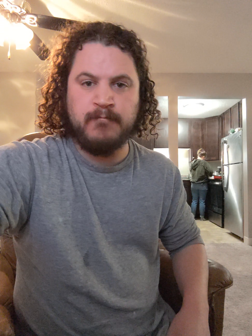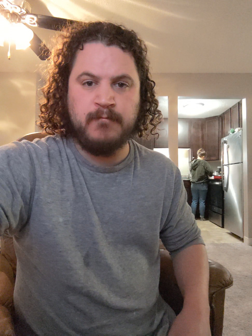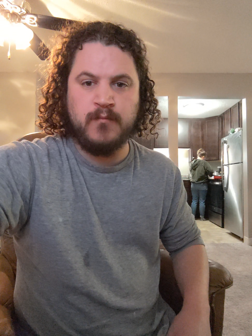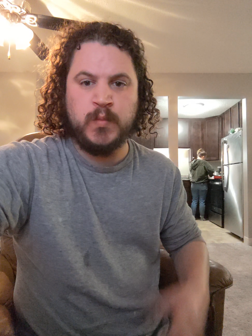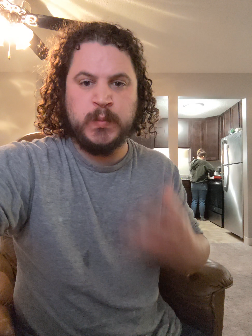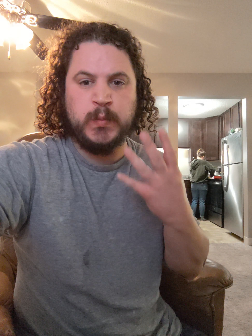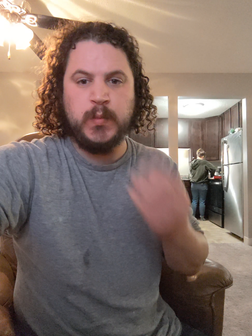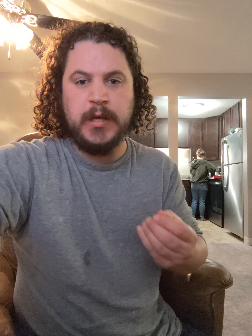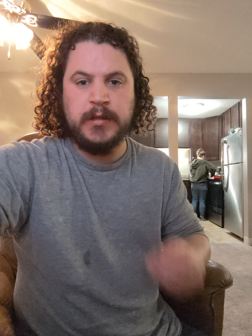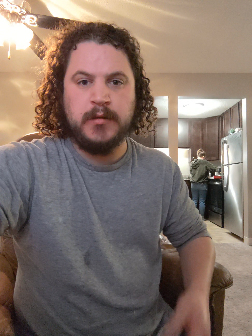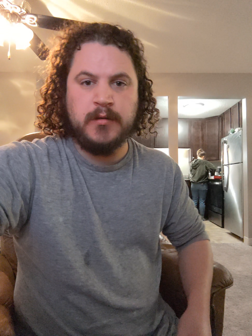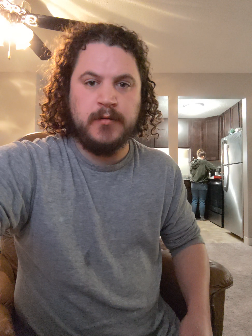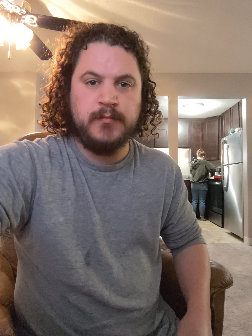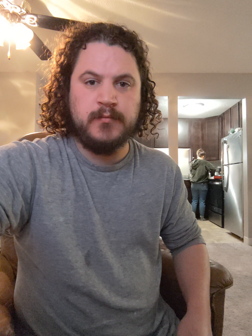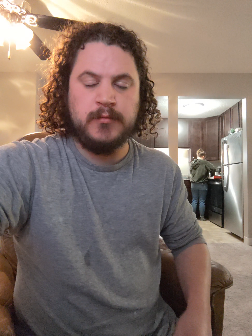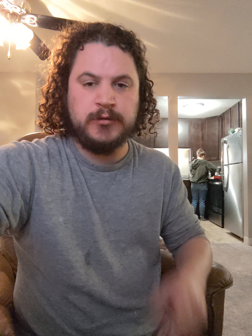wet